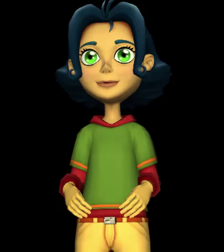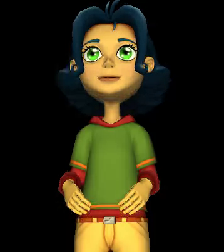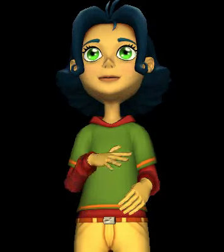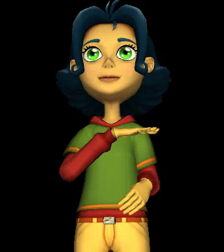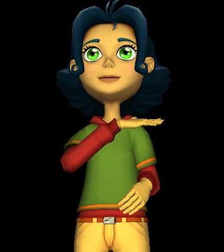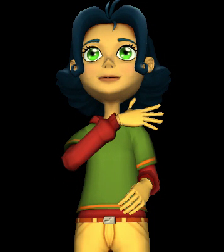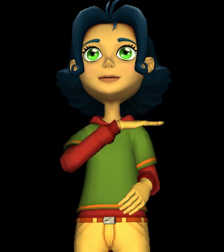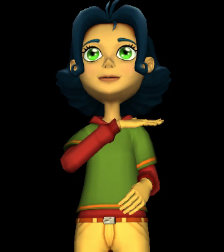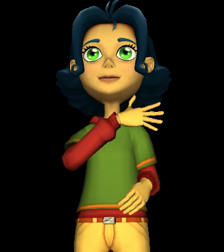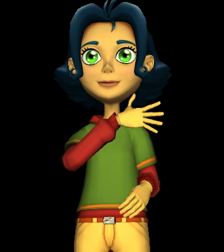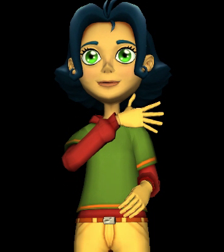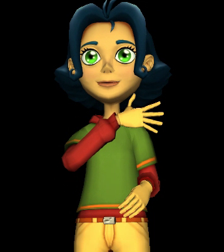أستاذ